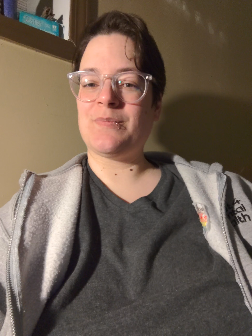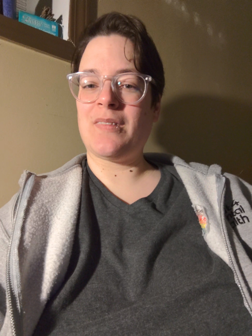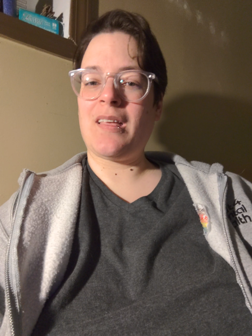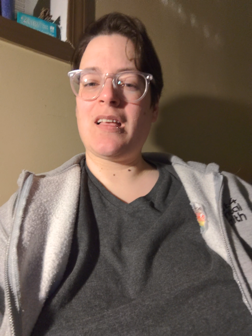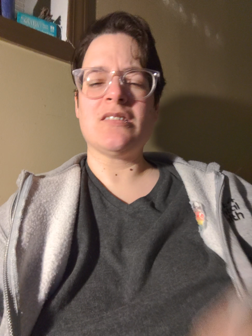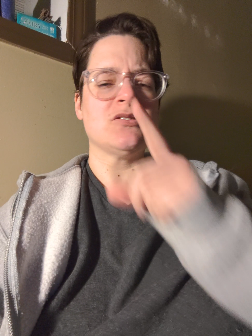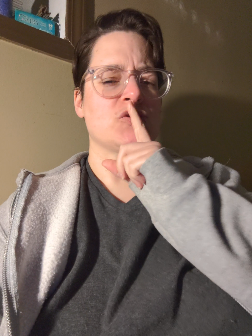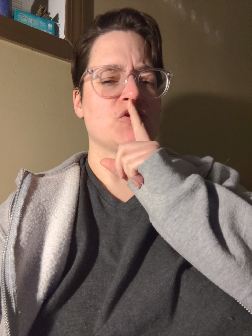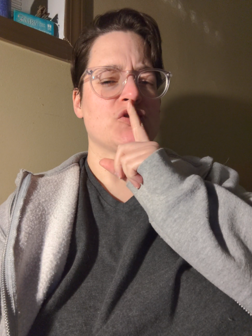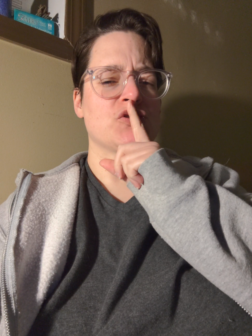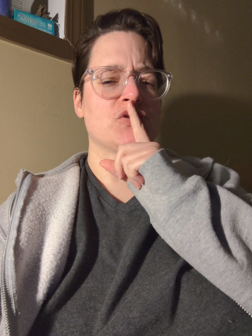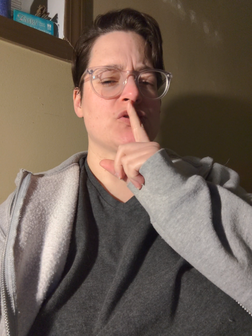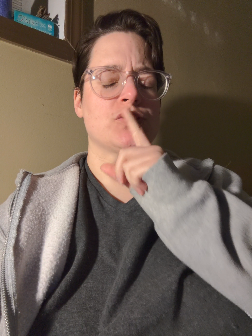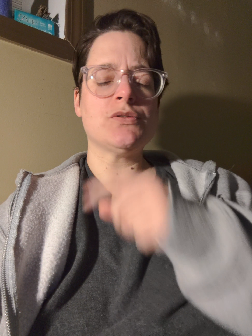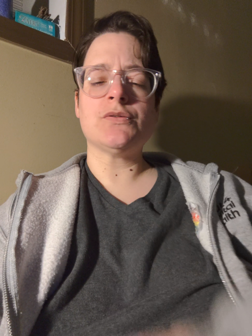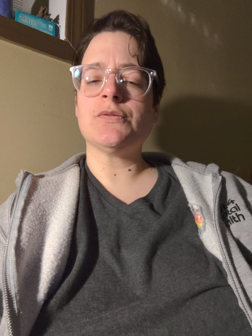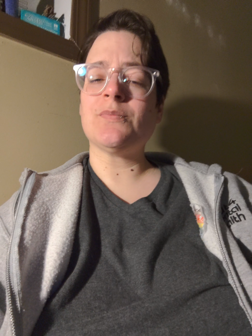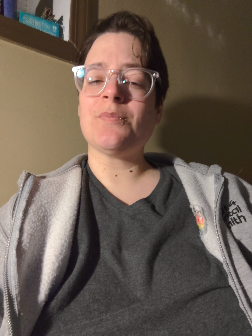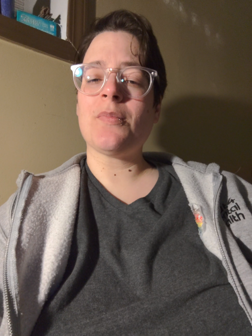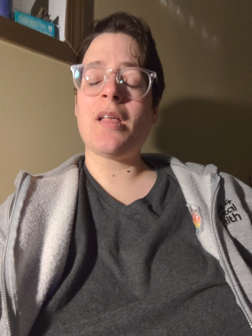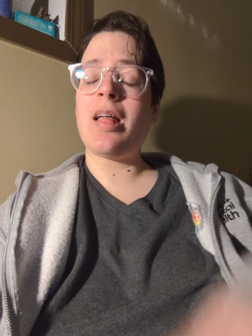shhh